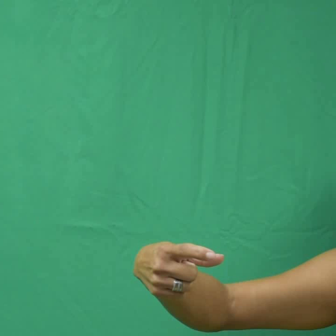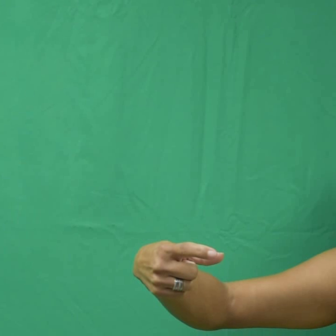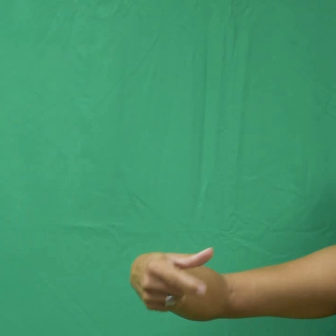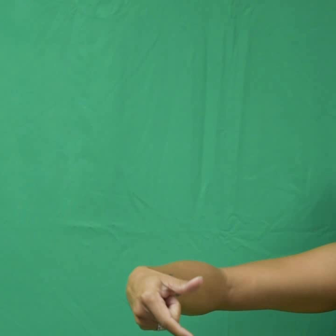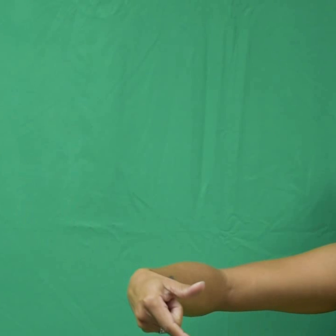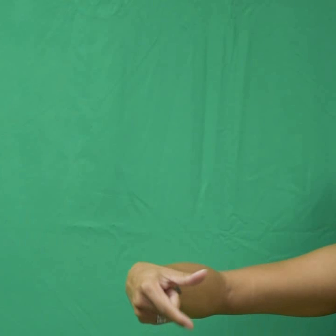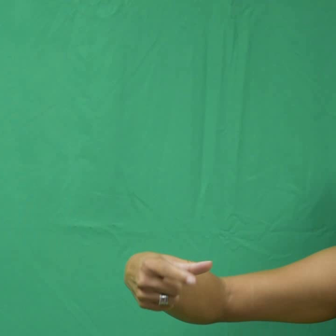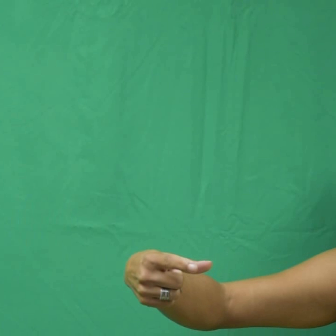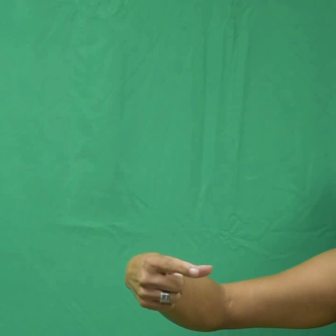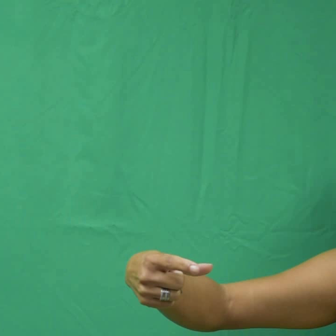Q